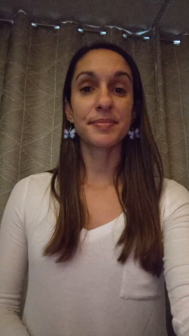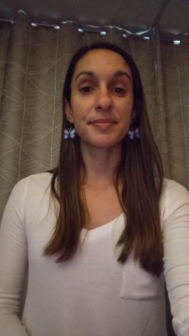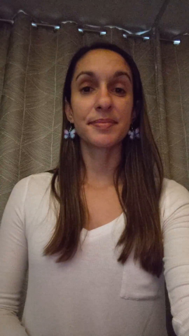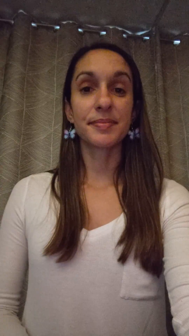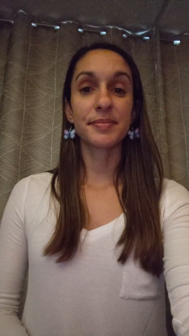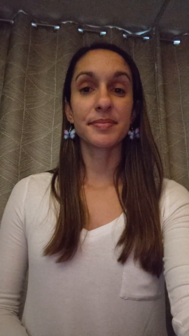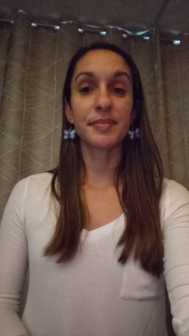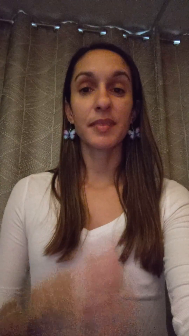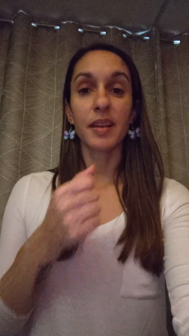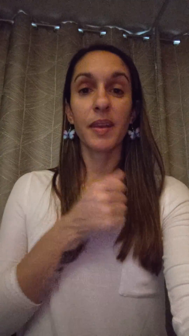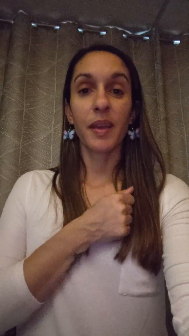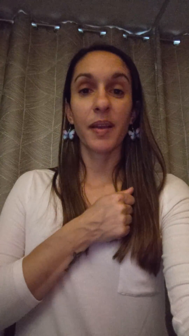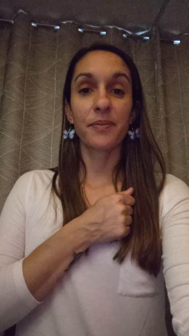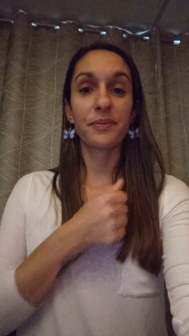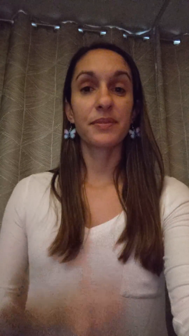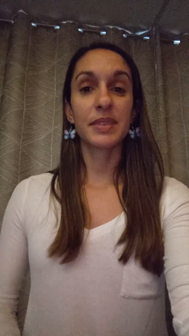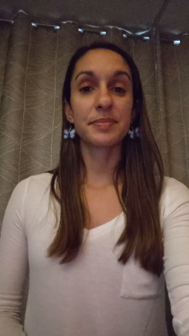love